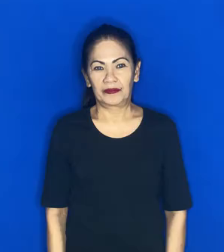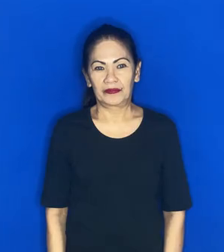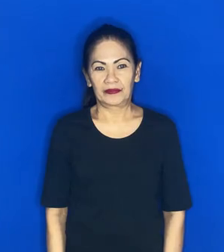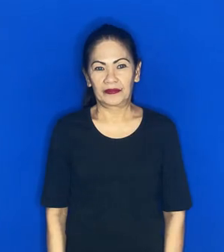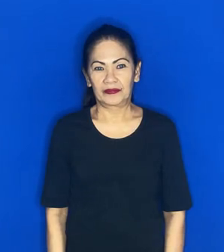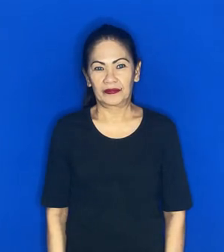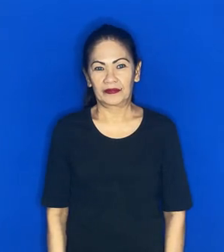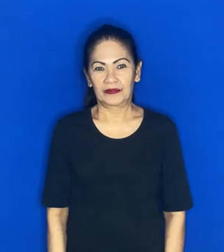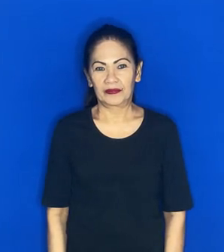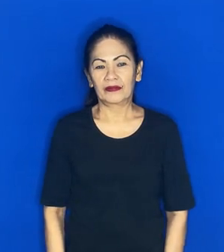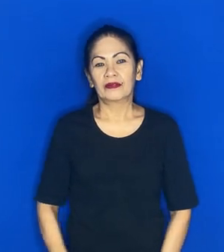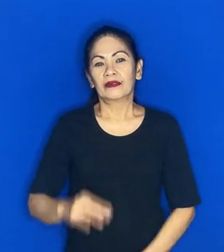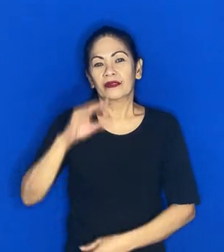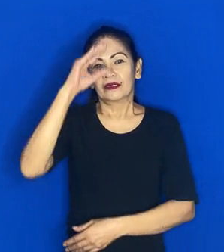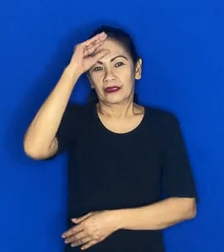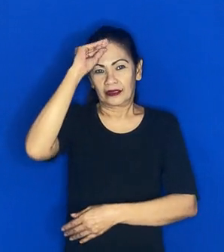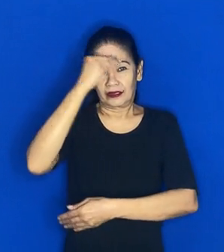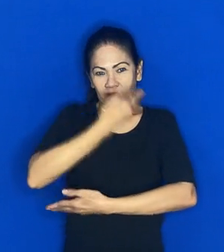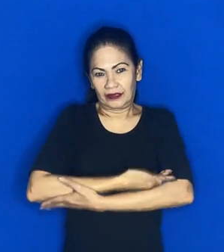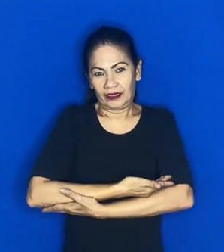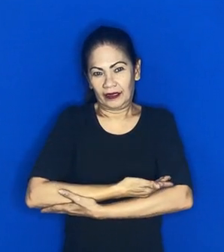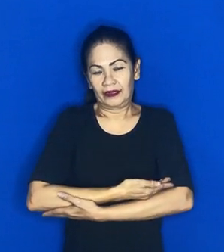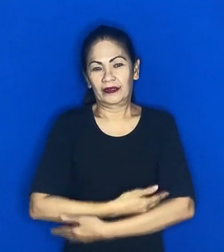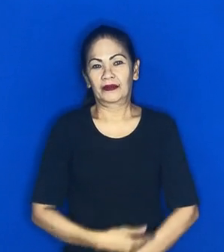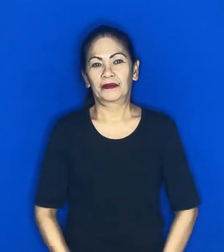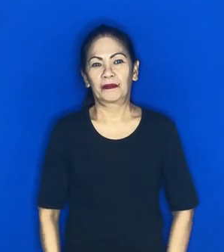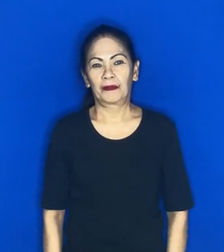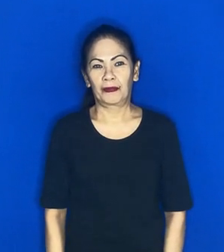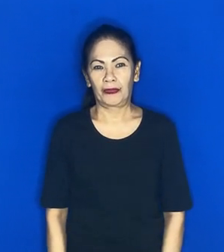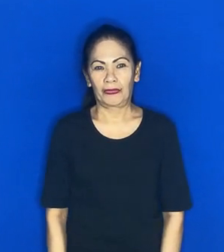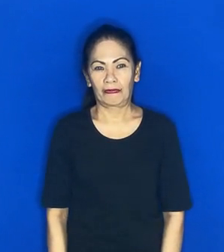son